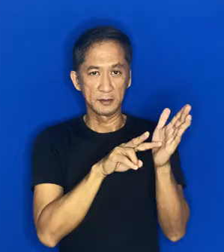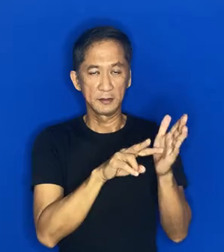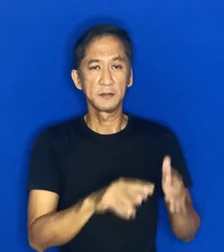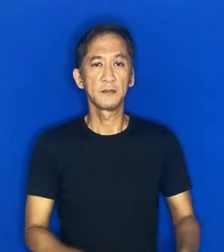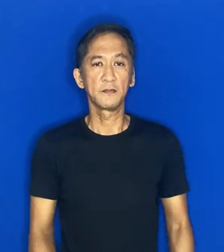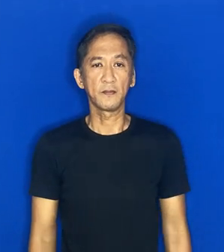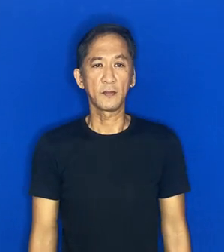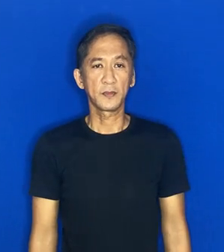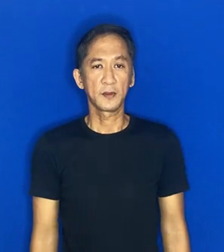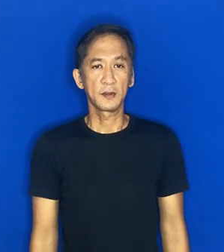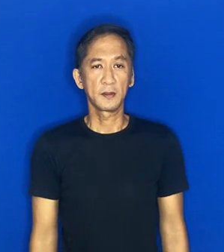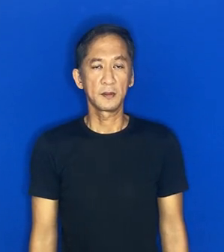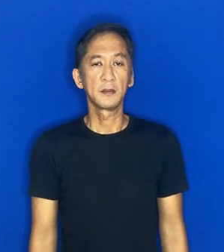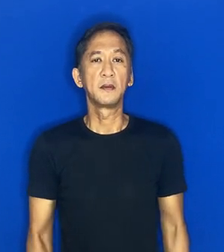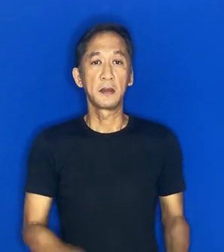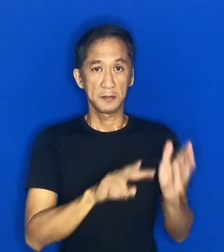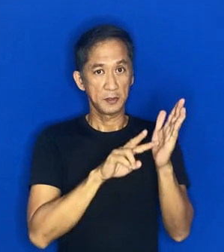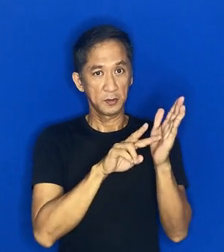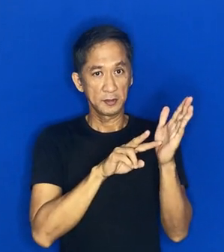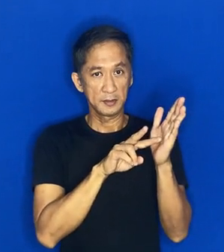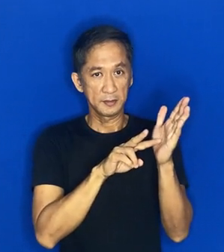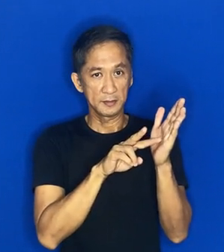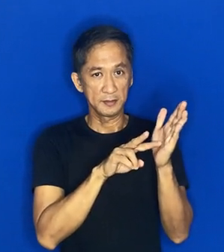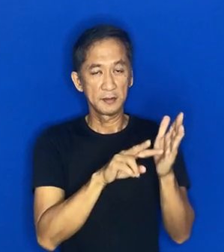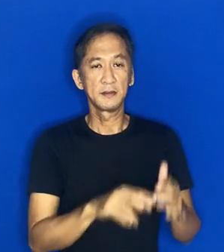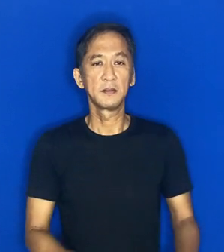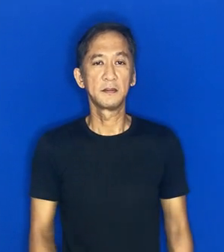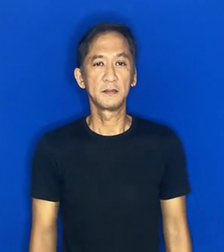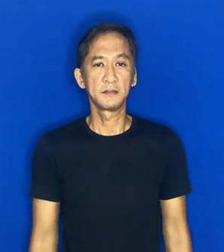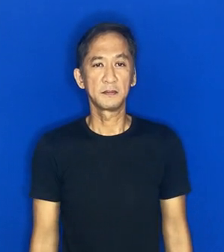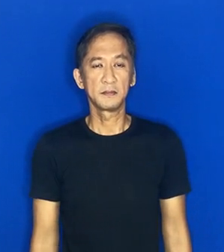violet